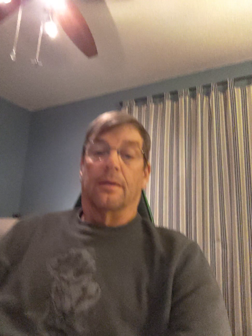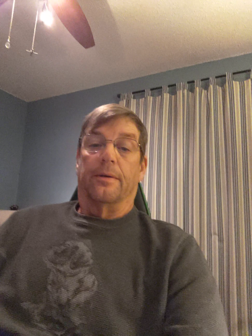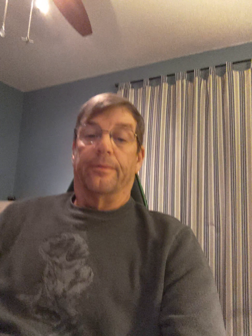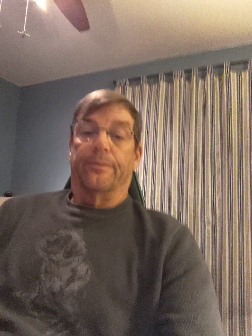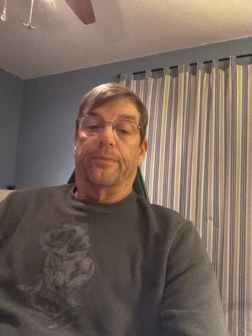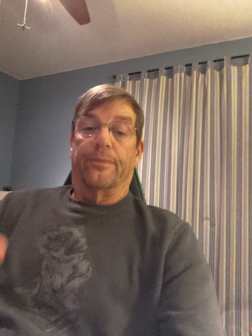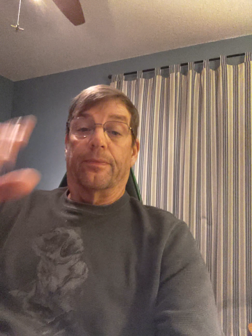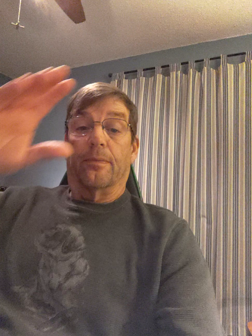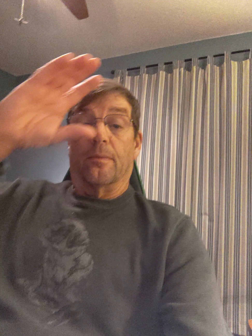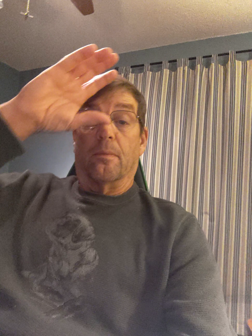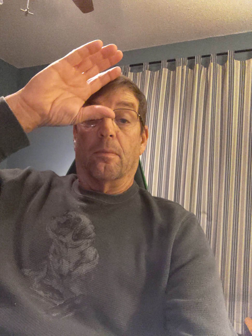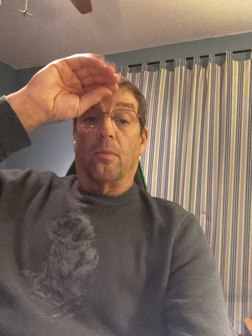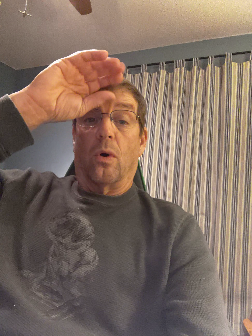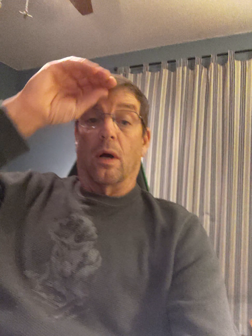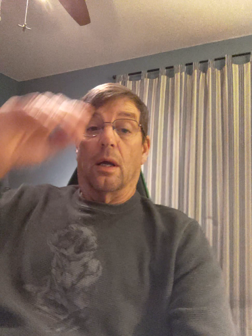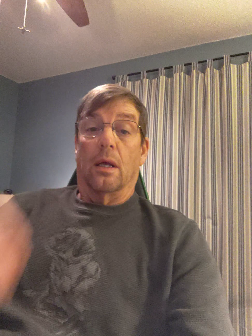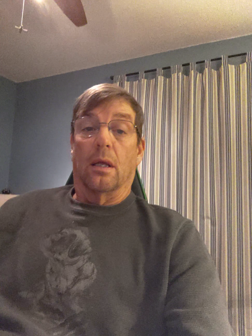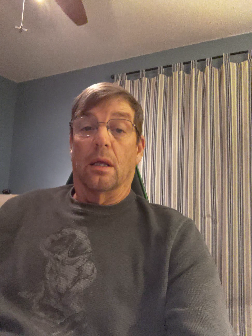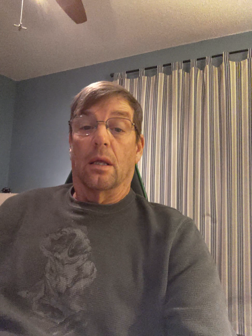boy